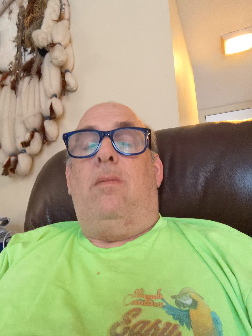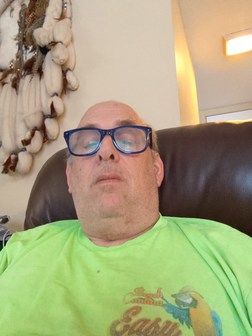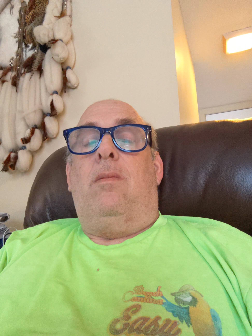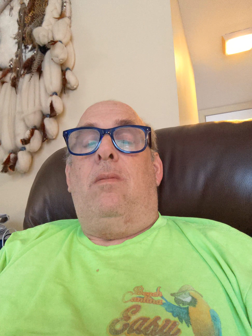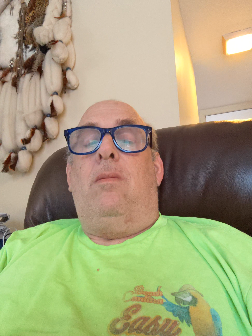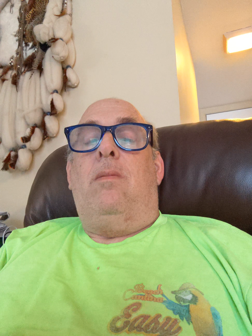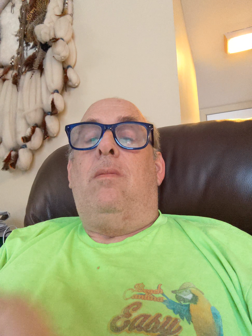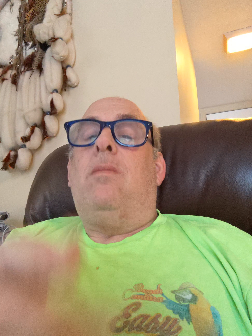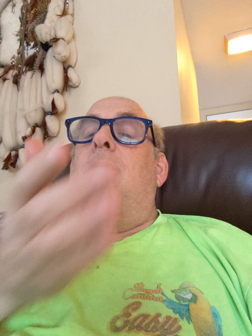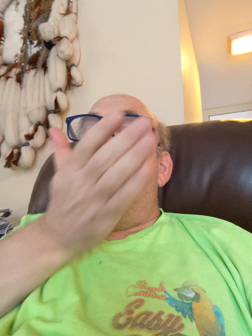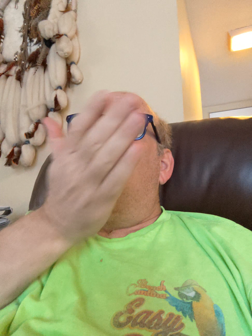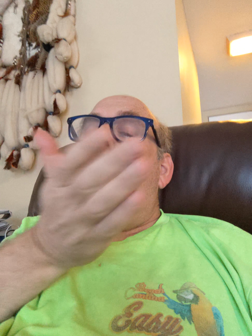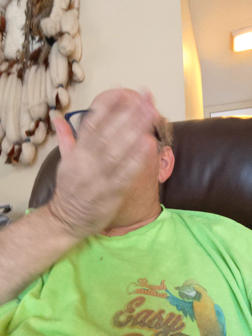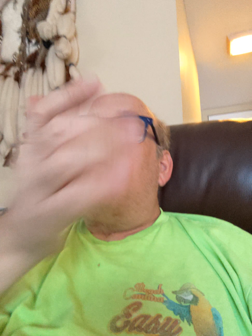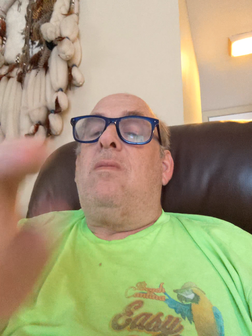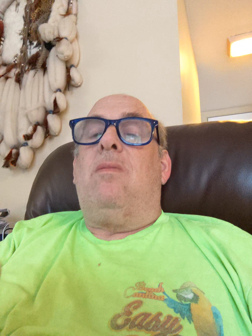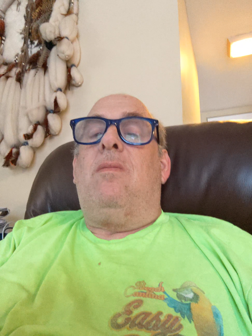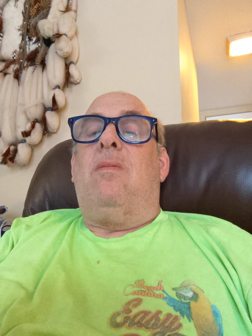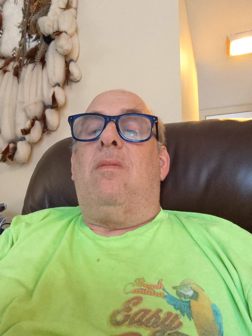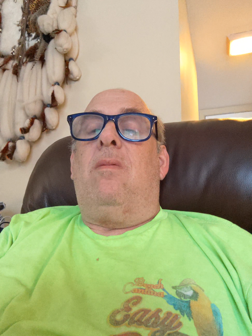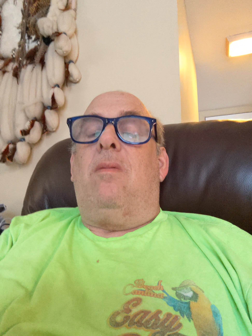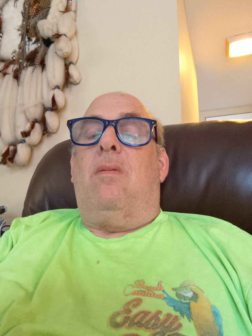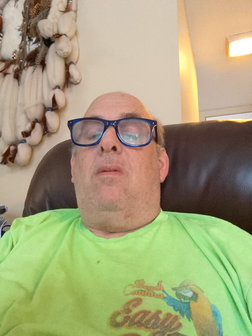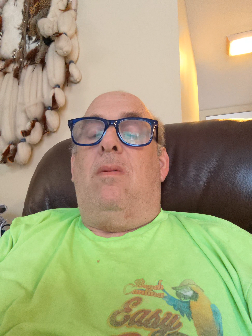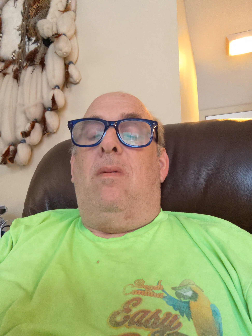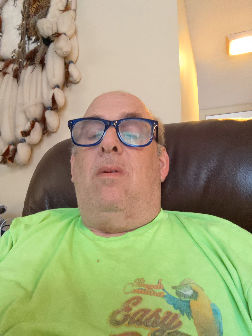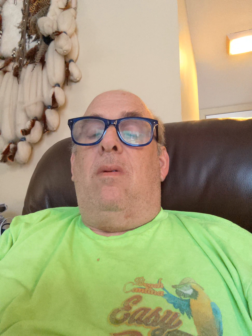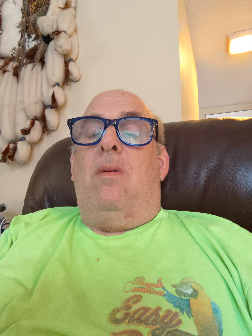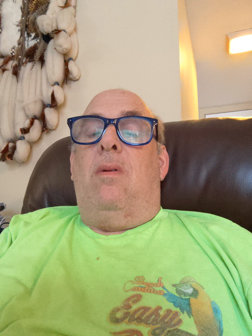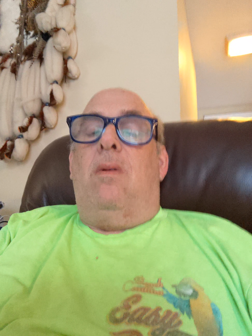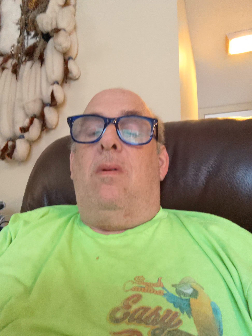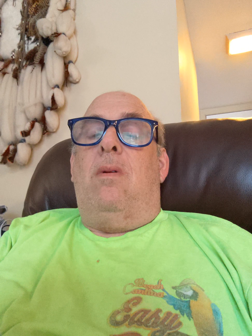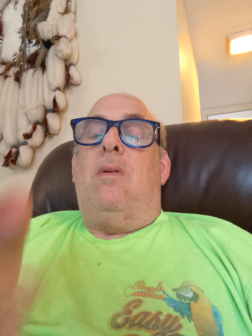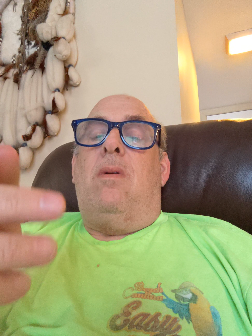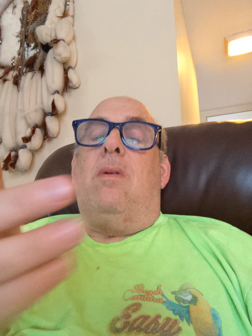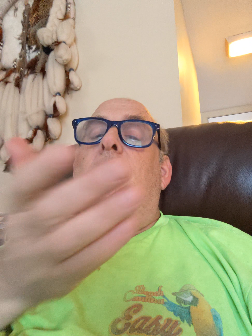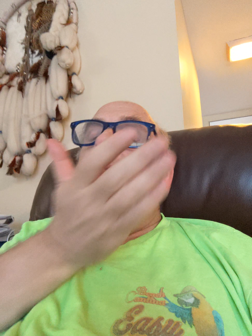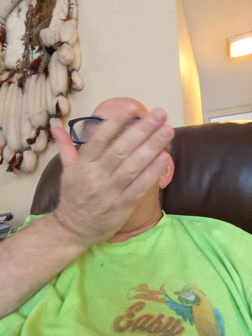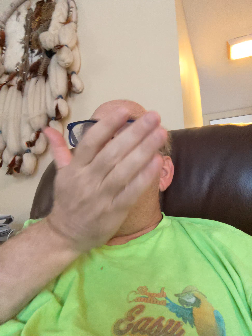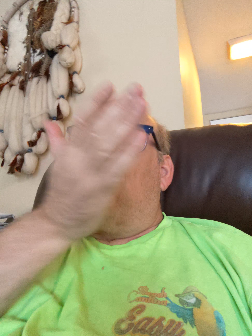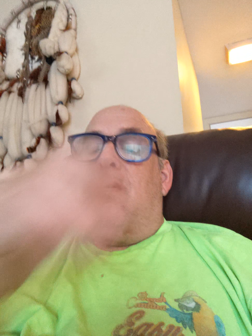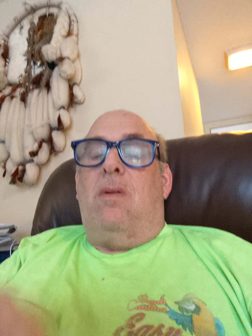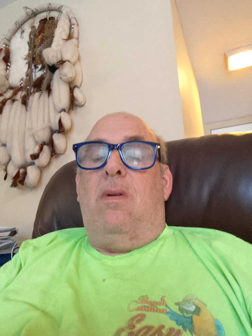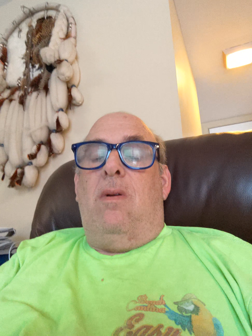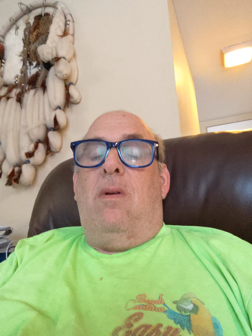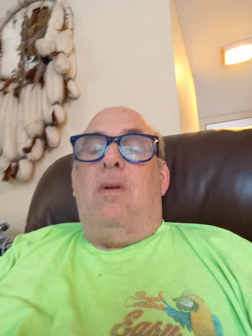grass